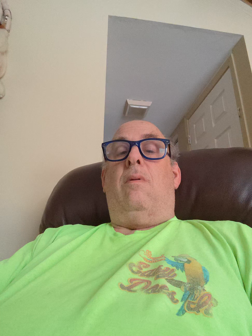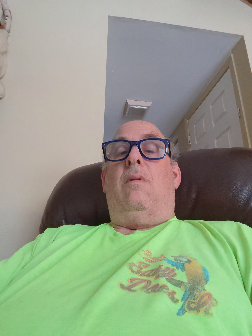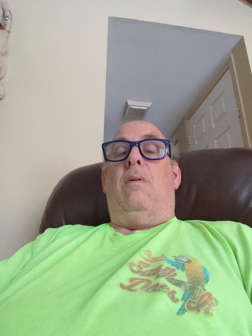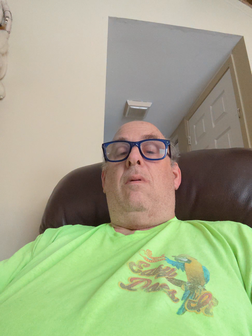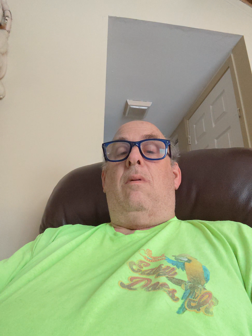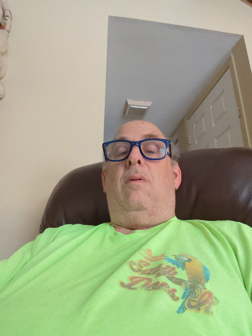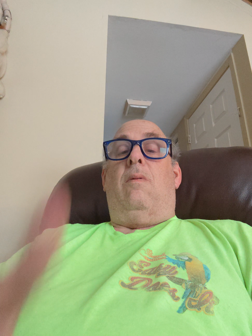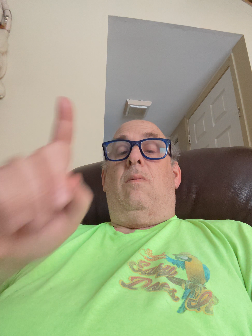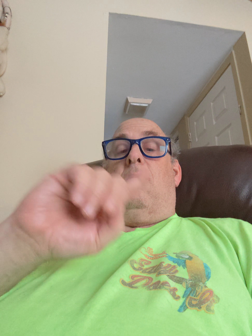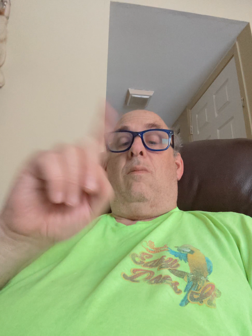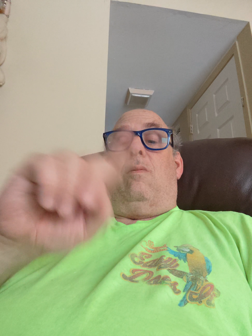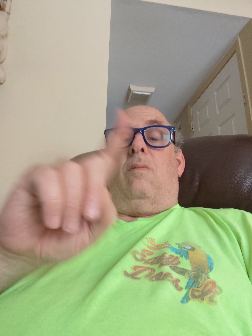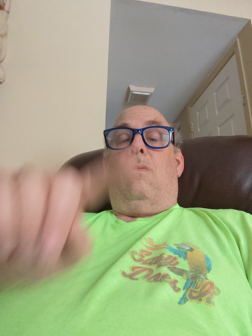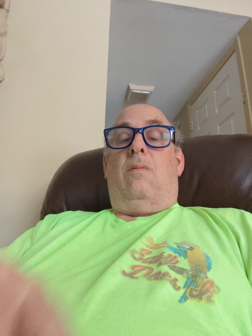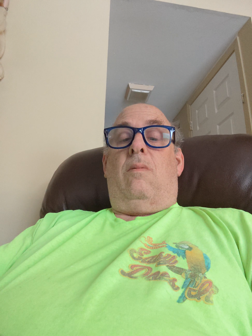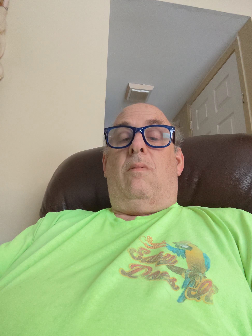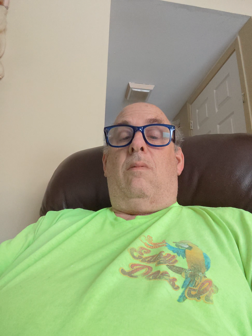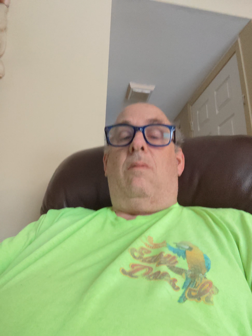where